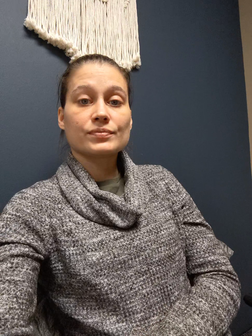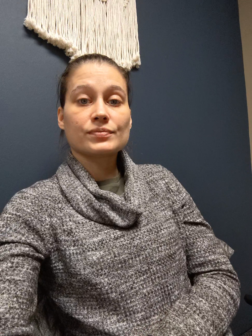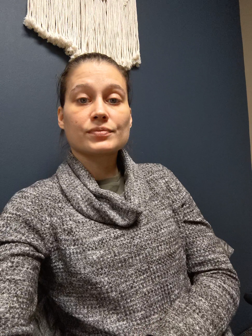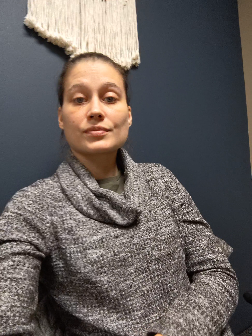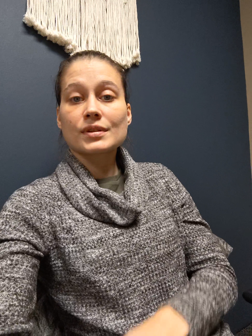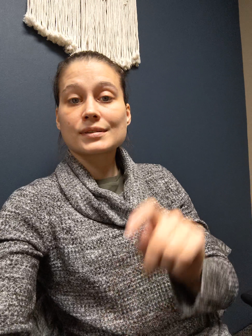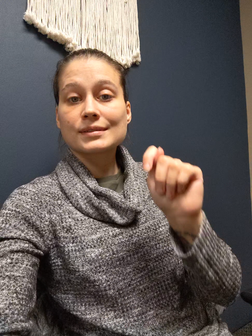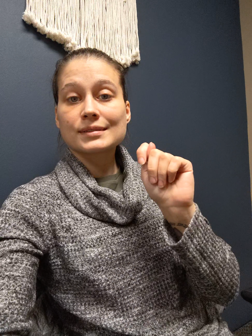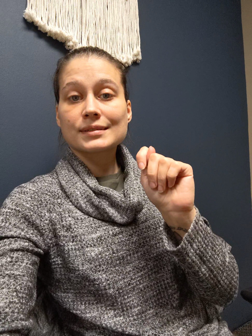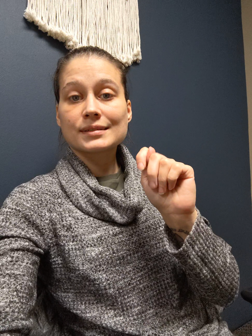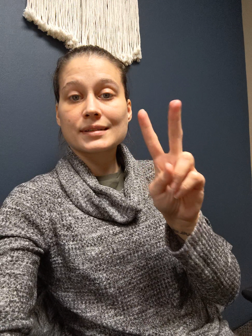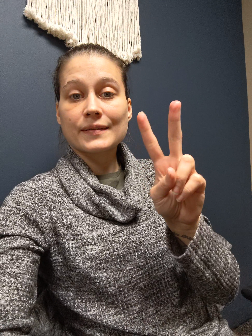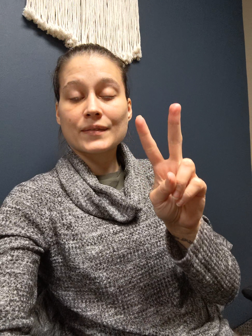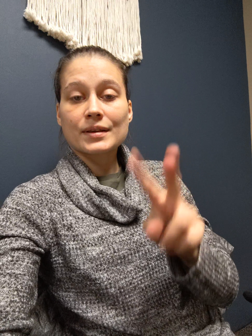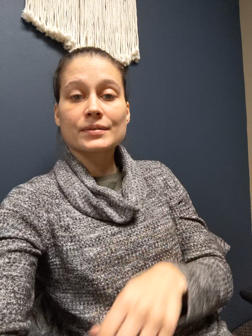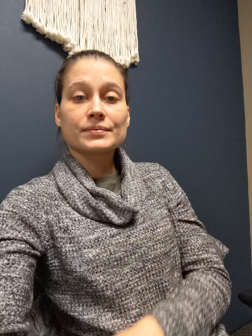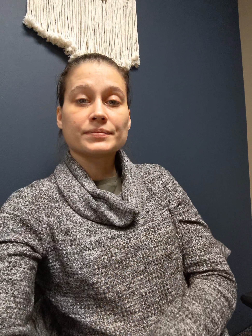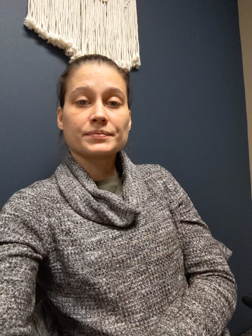TV